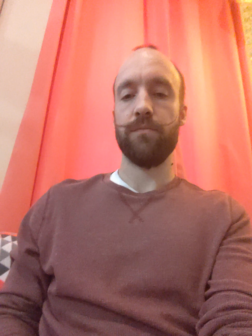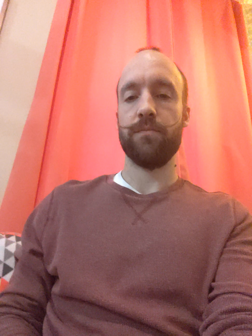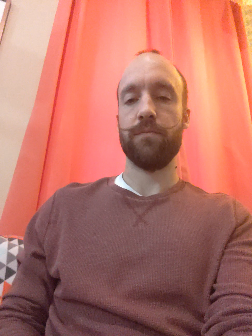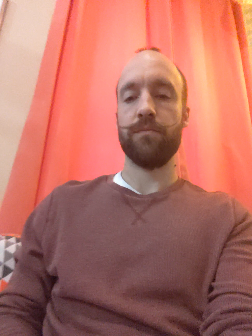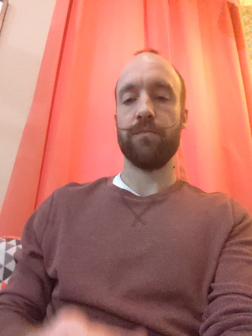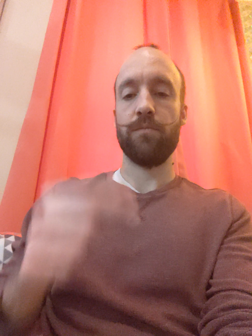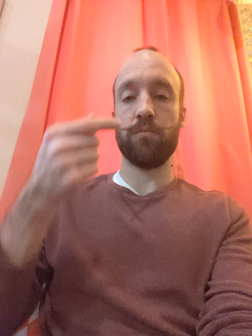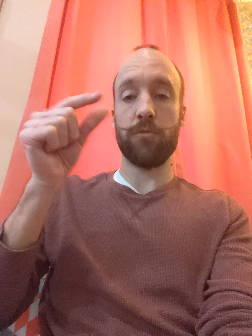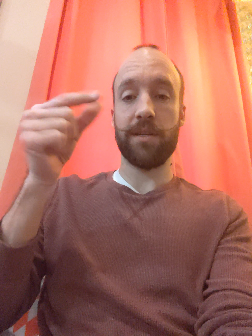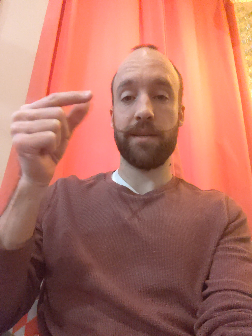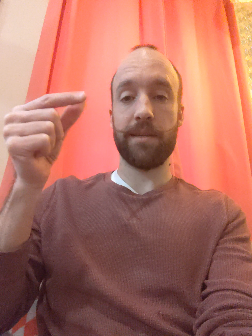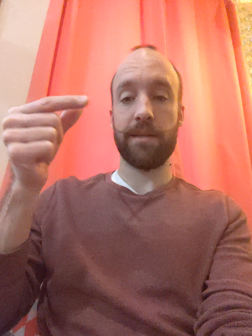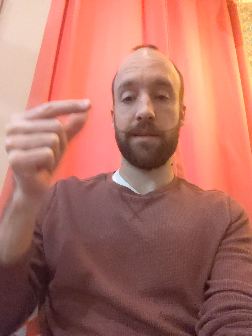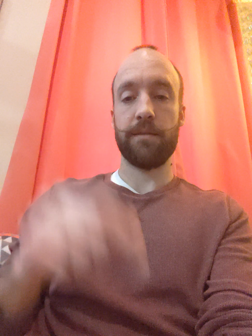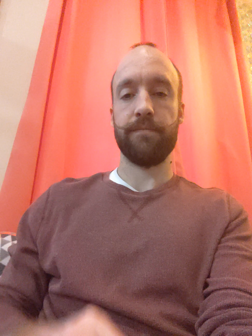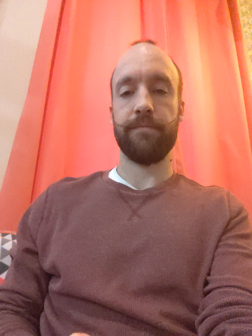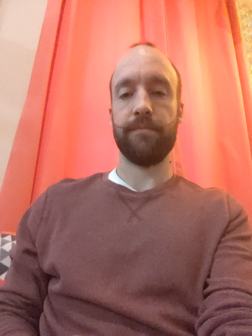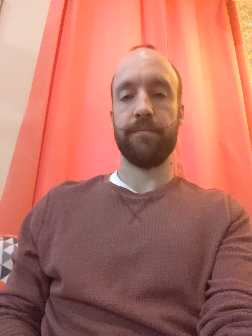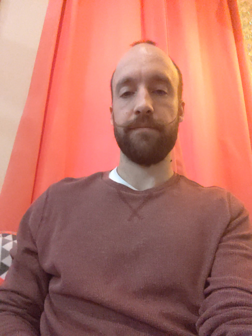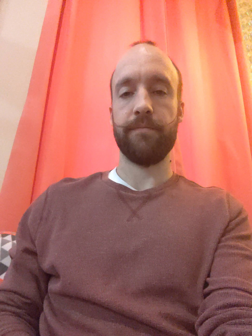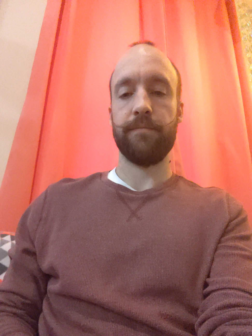green